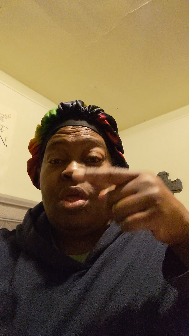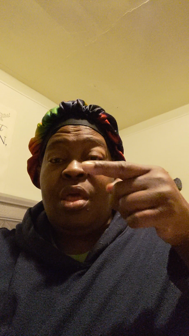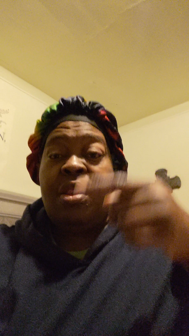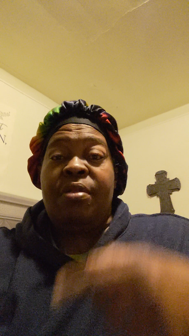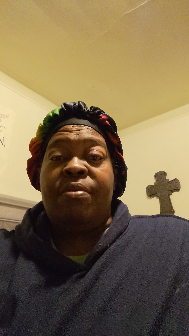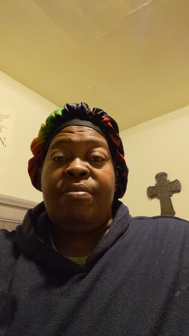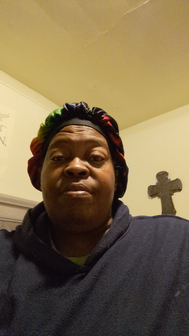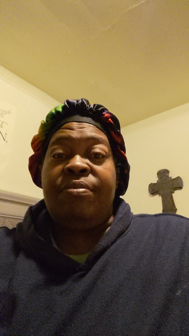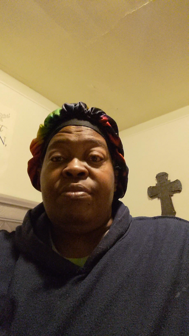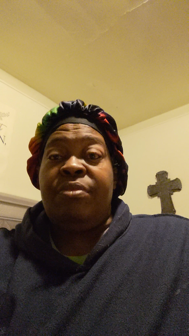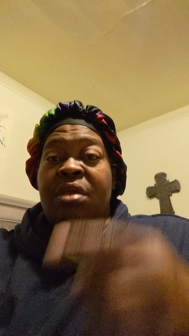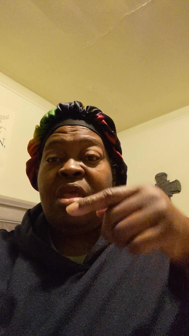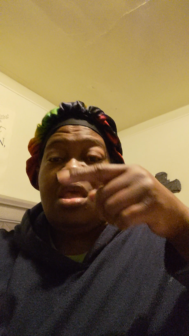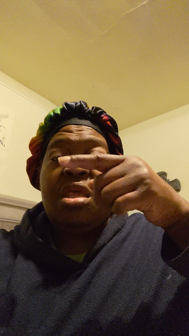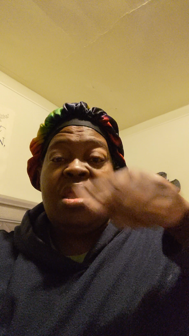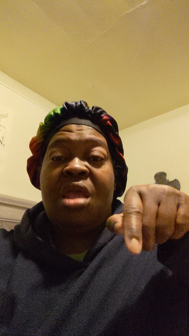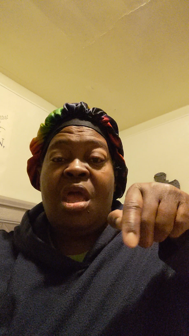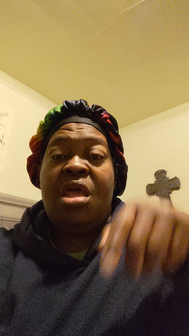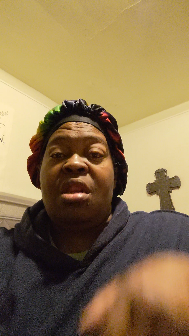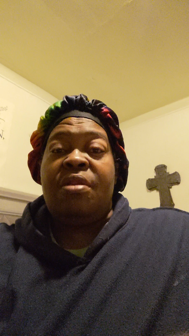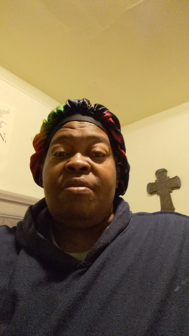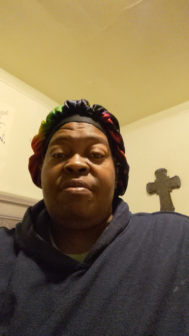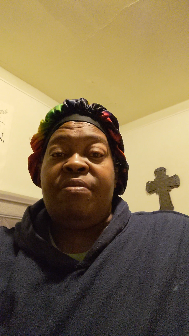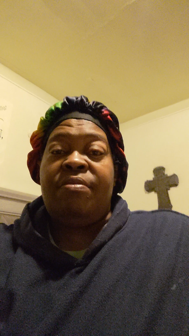cut